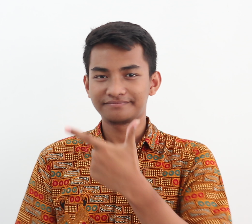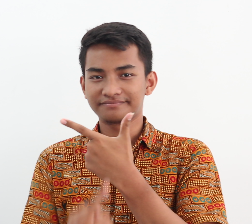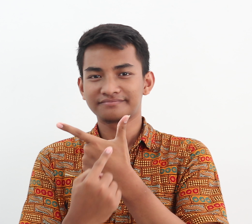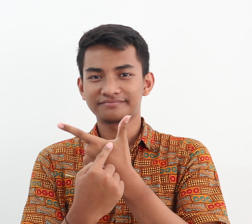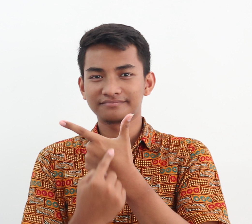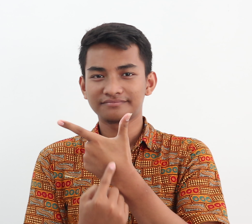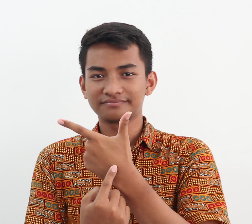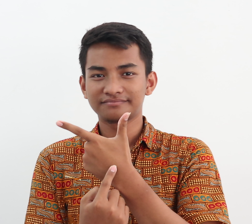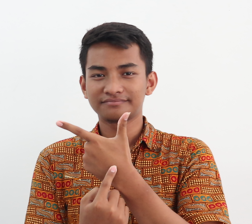Y